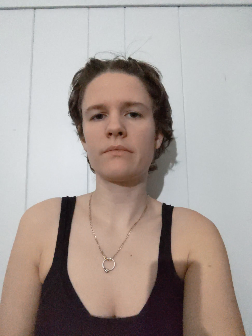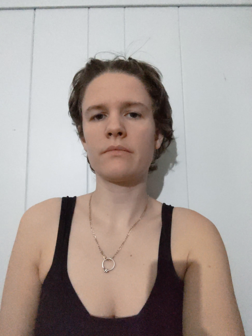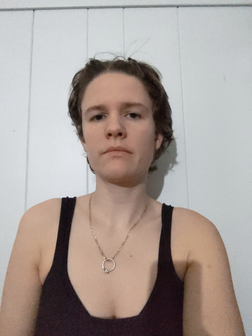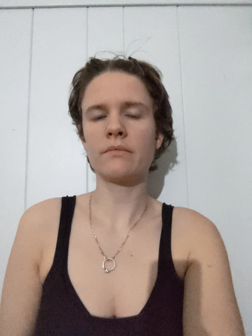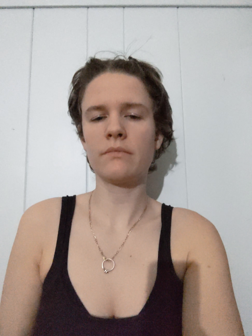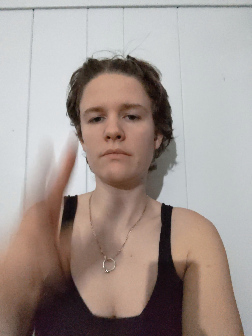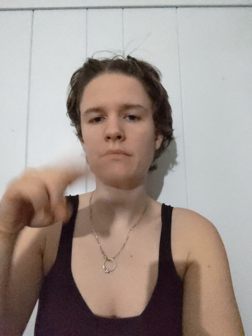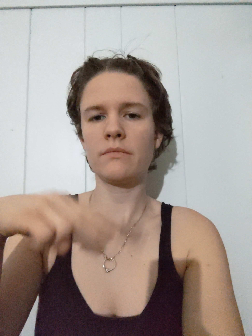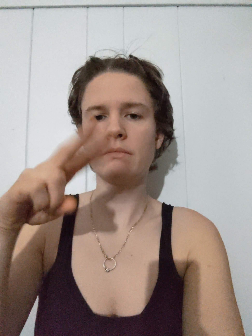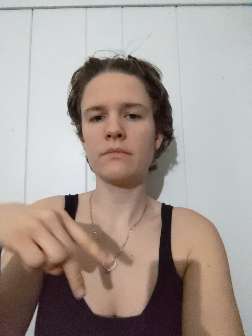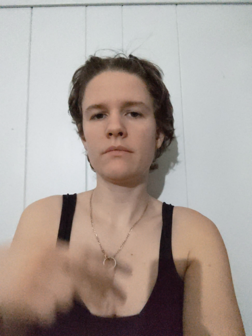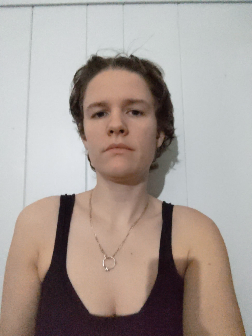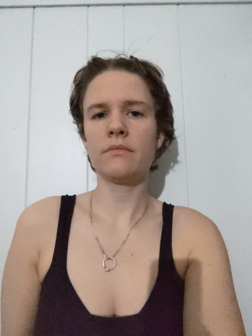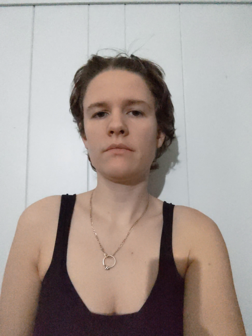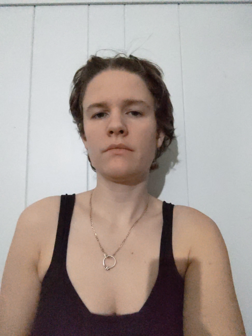read